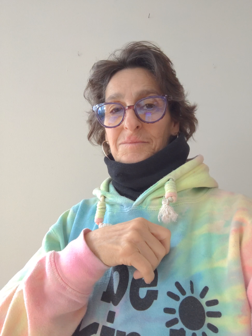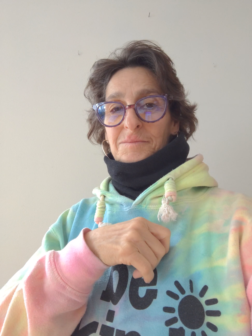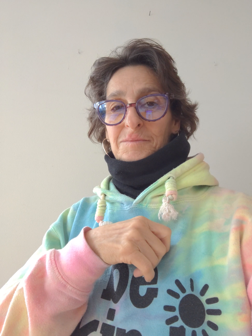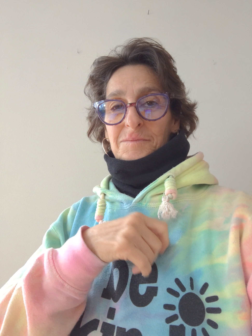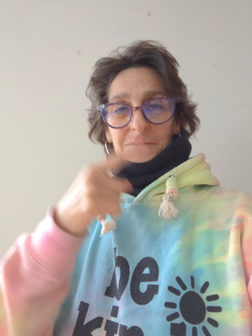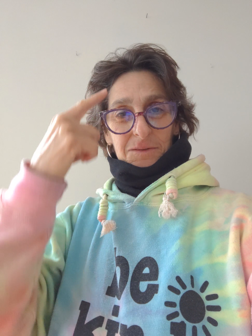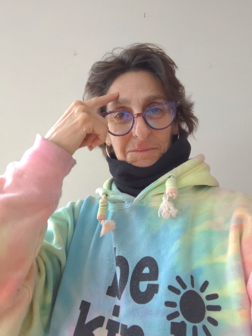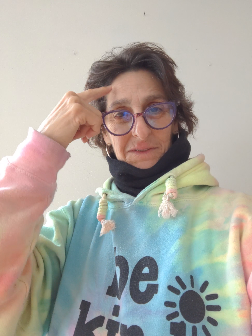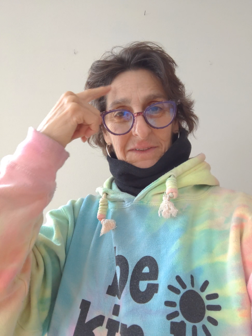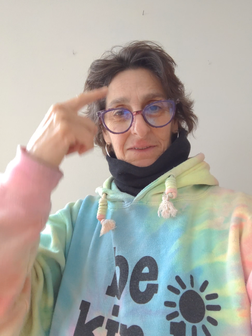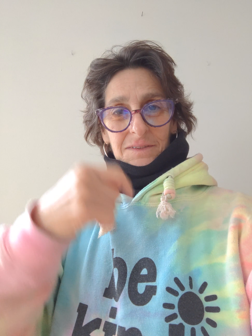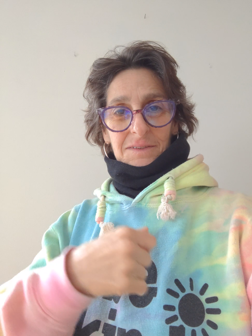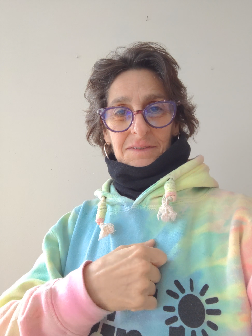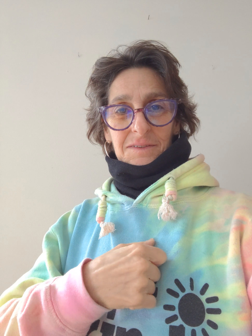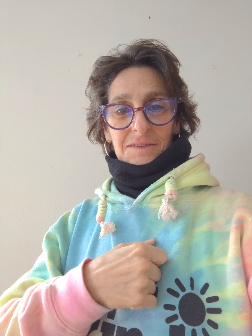penny